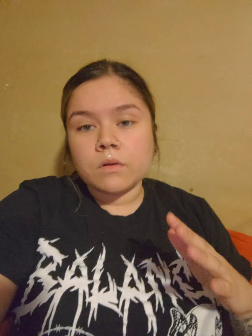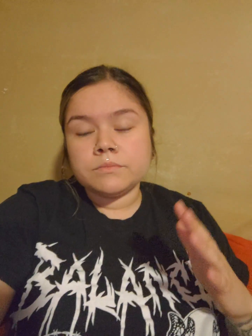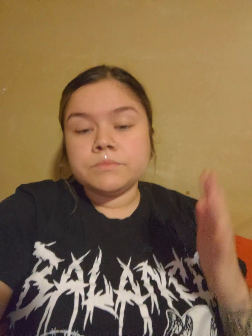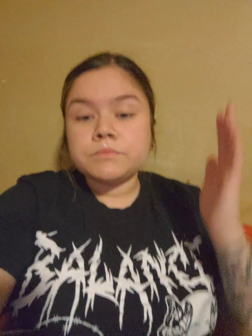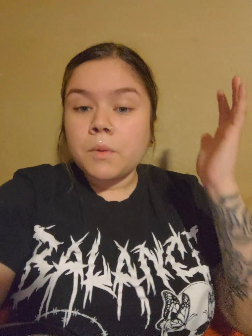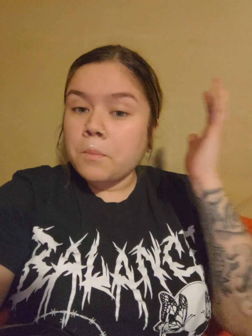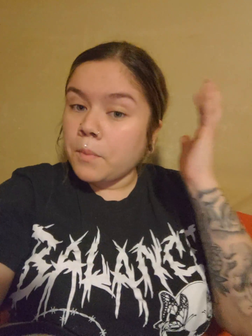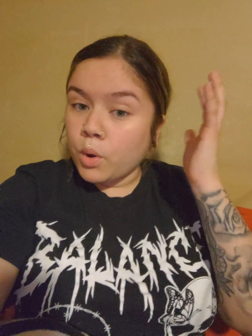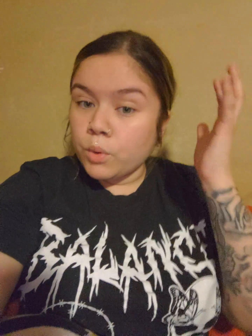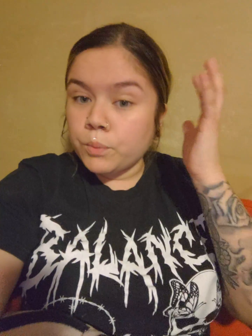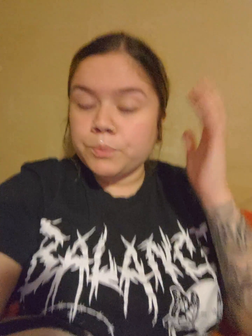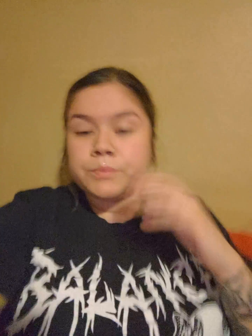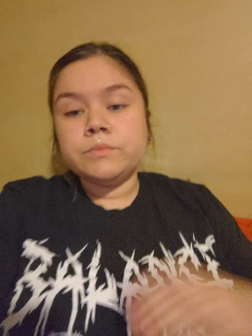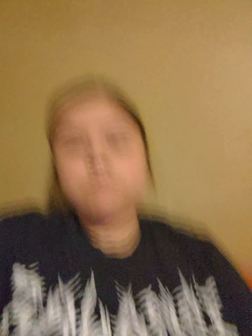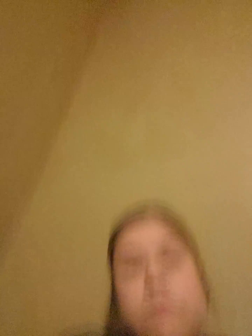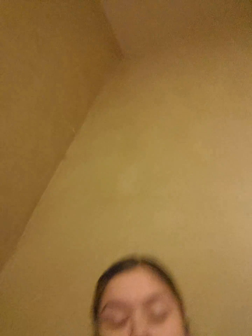pillow